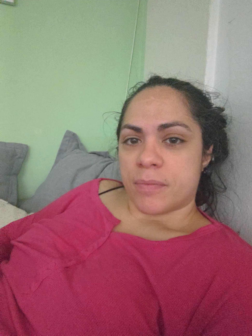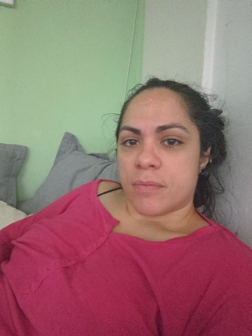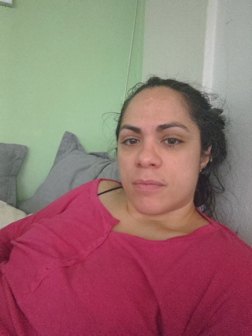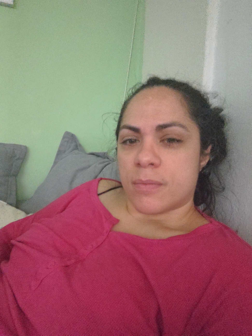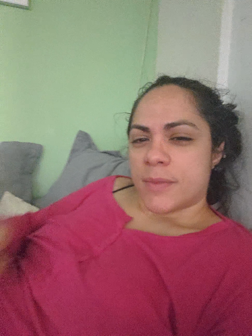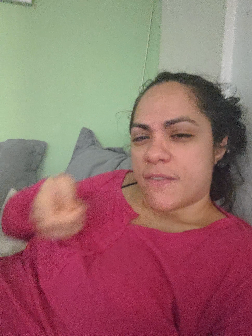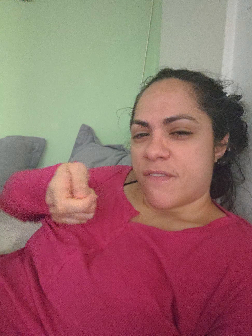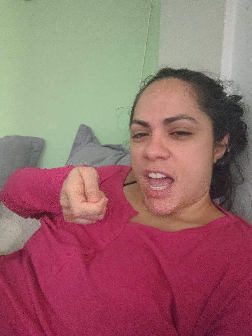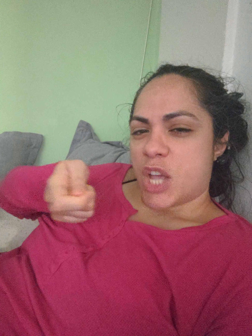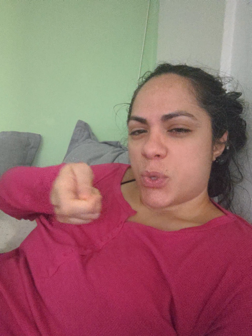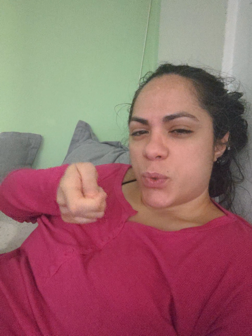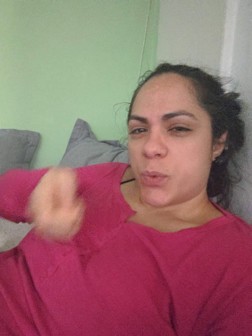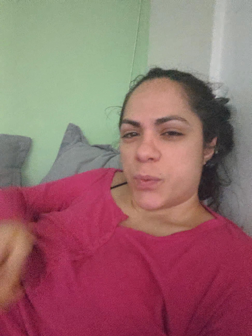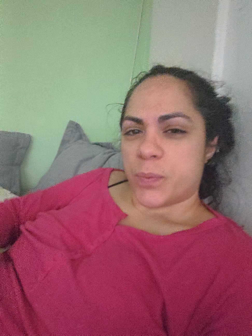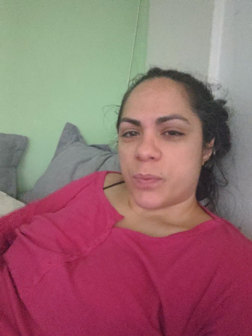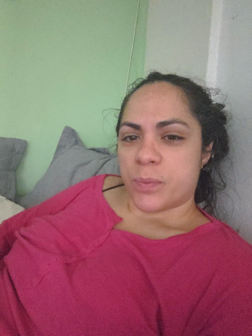vacuum